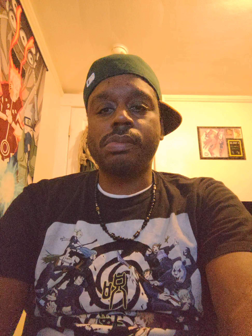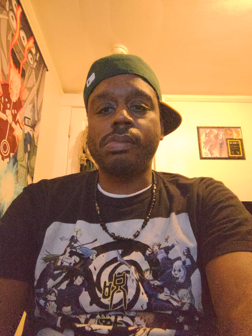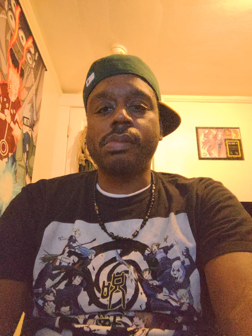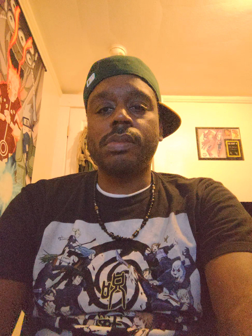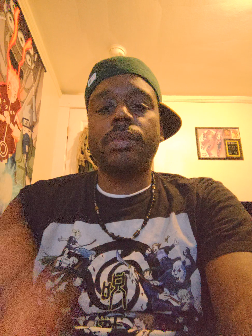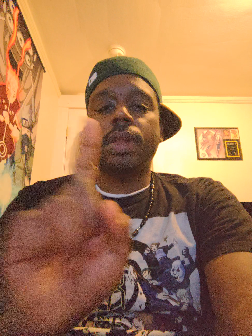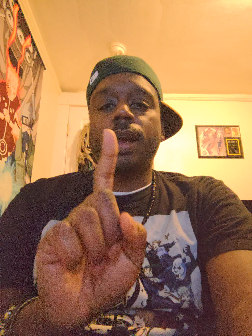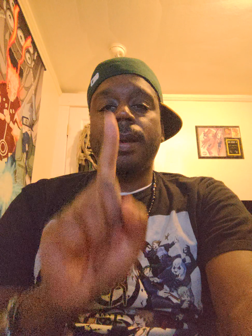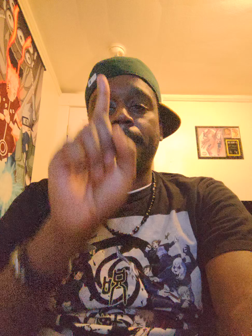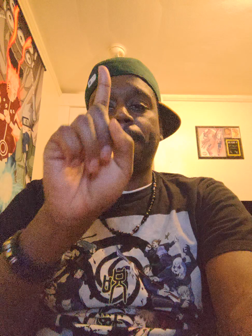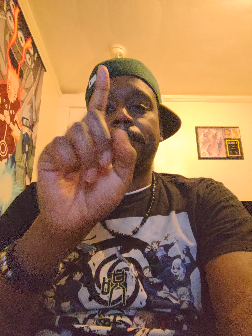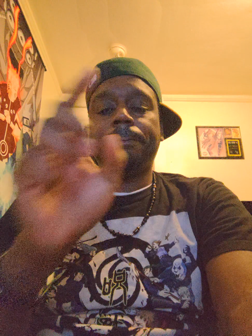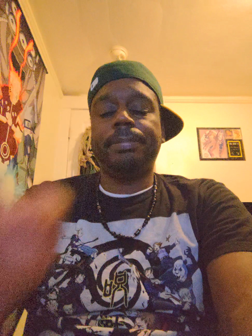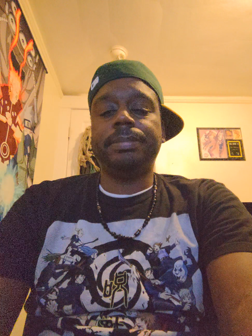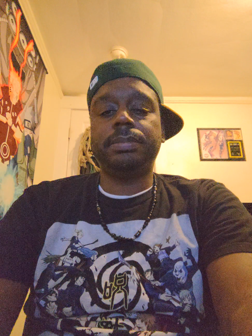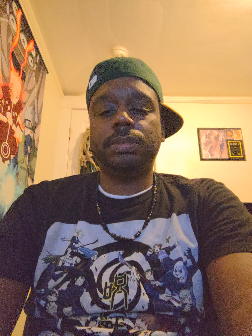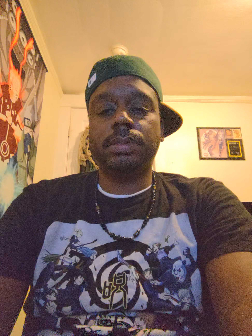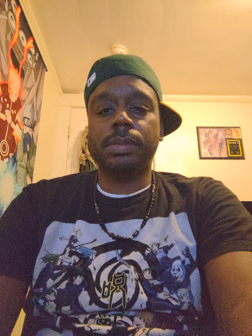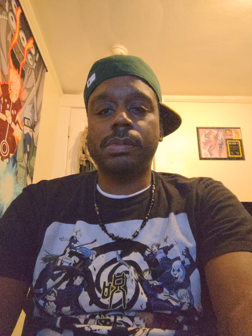up